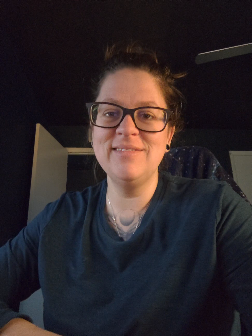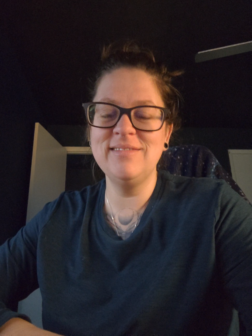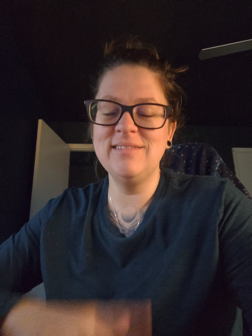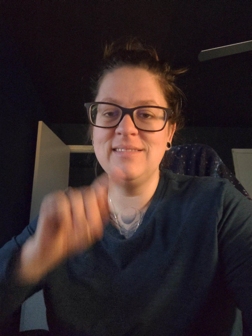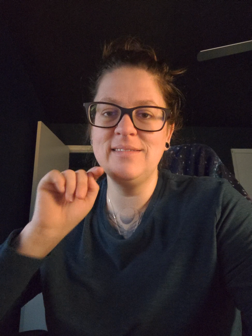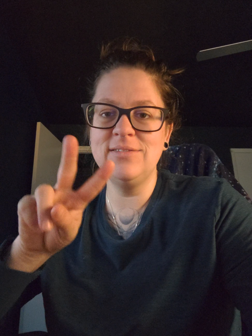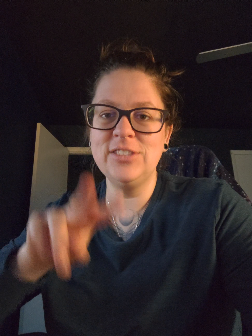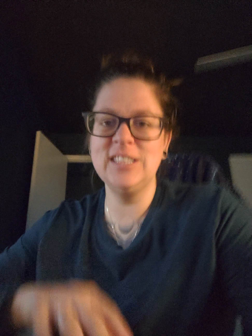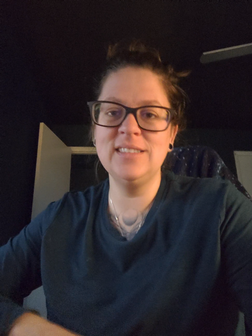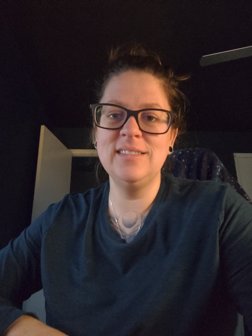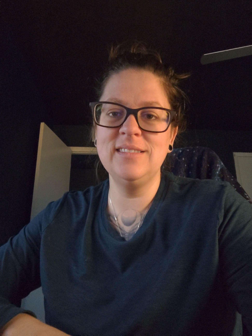TV